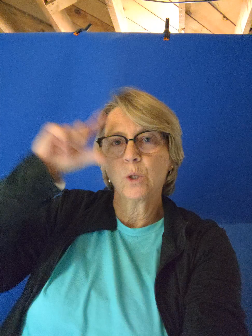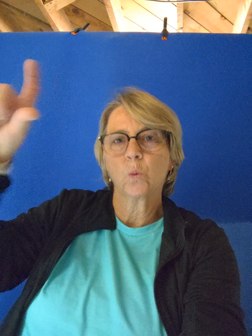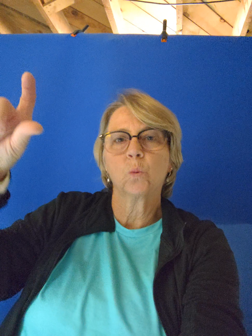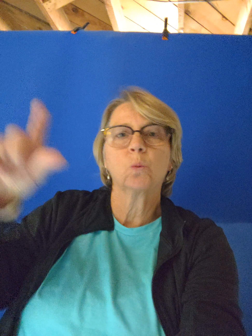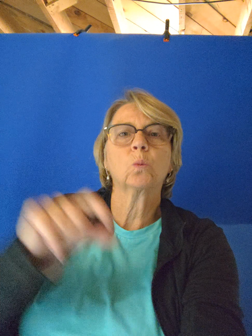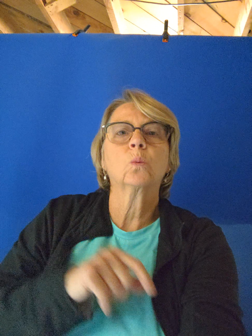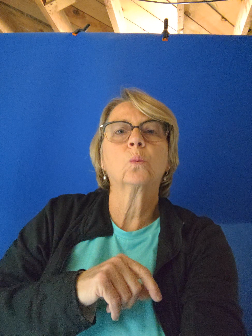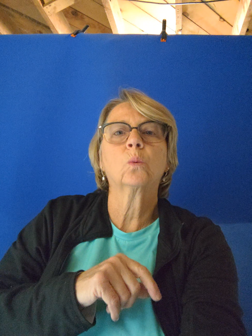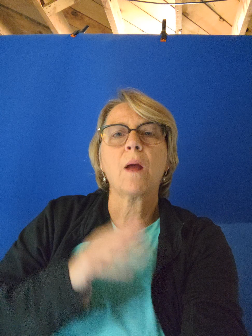moon